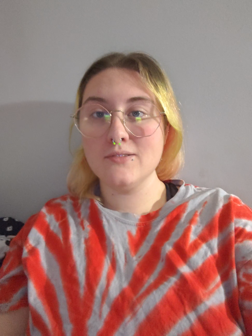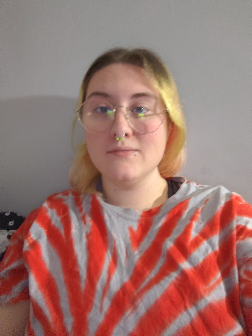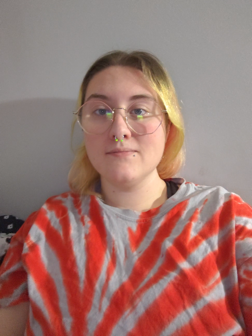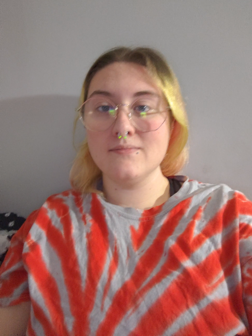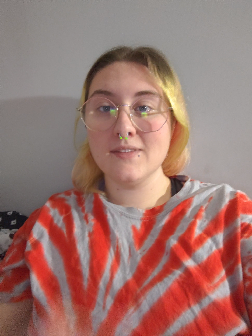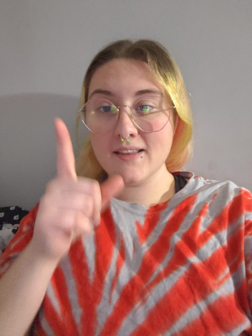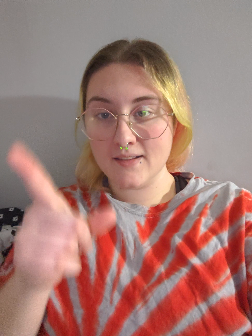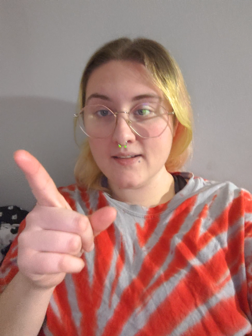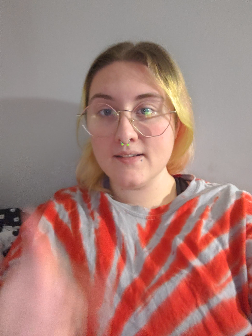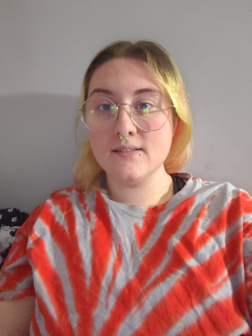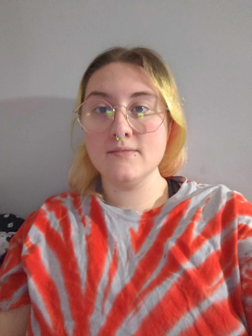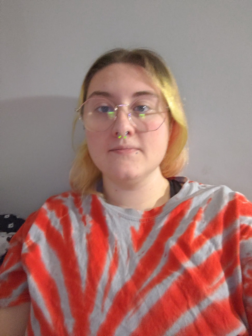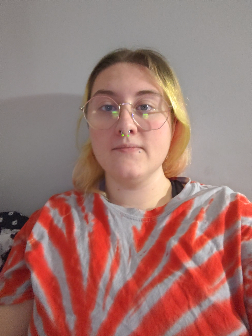he/she/it